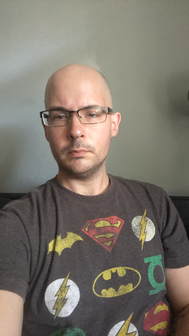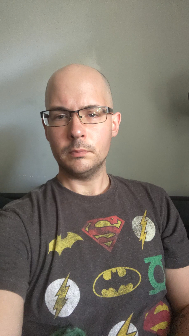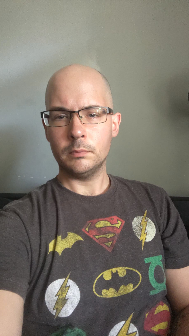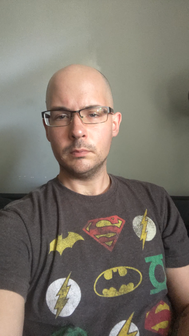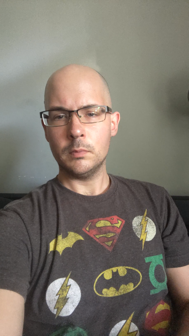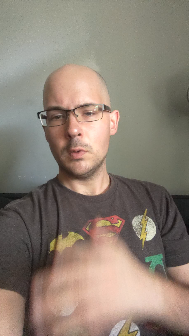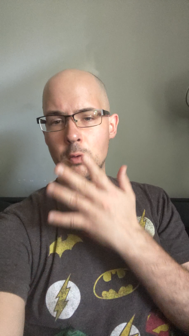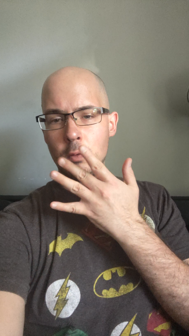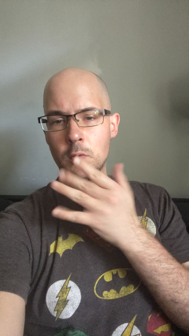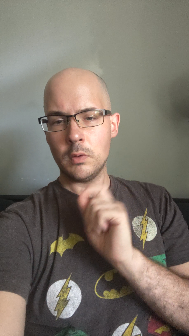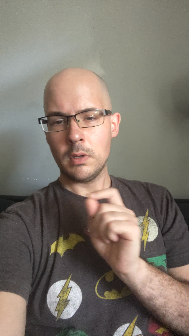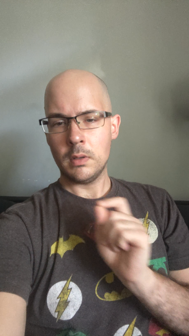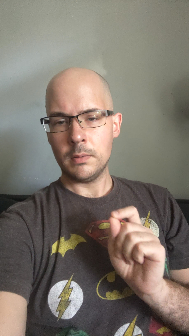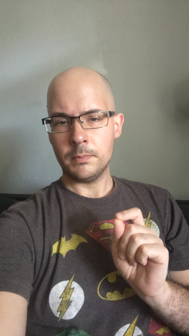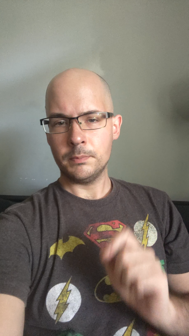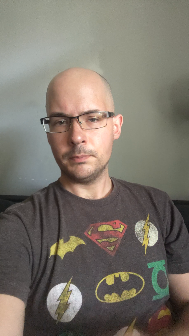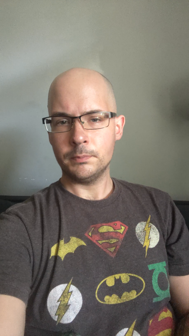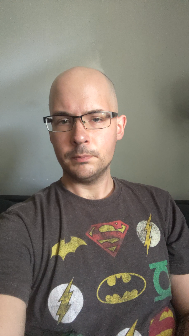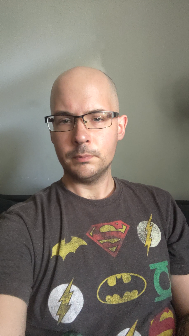crayon